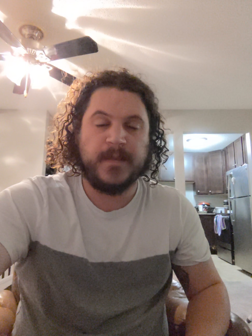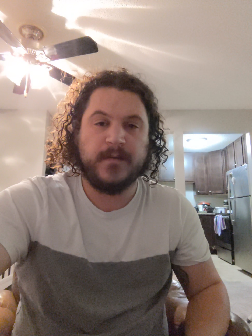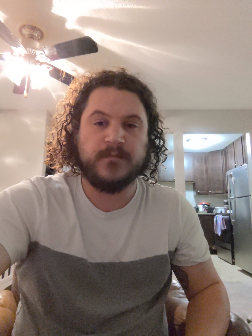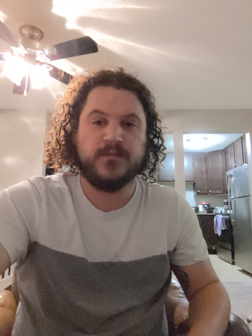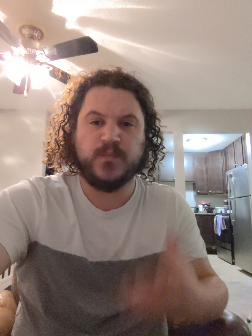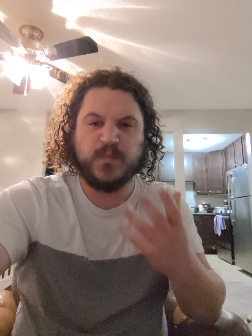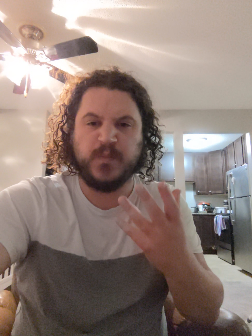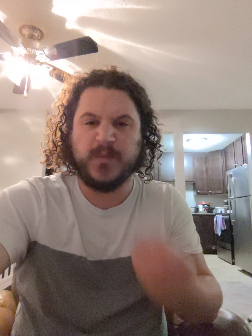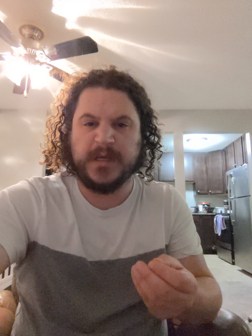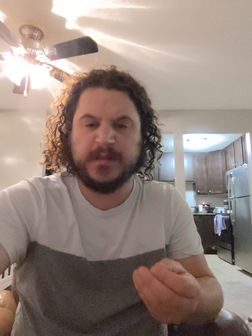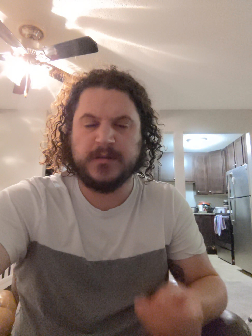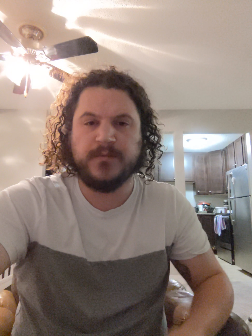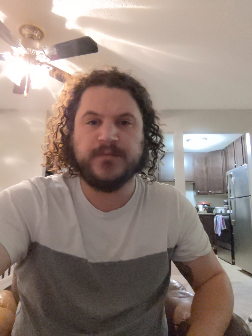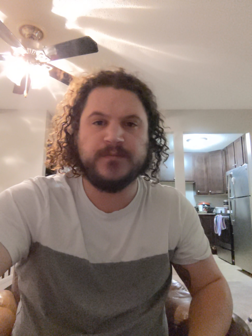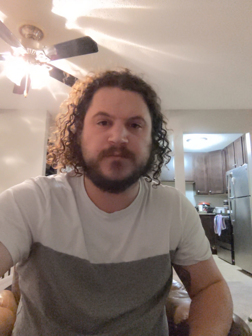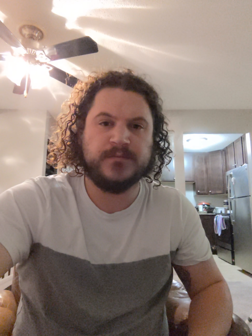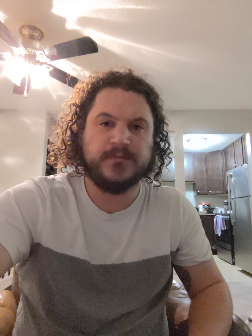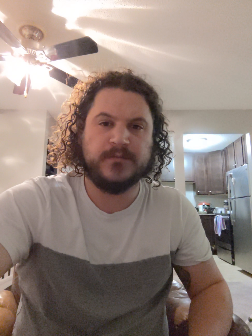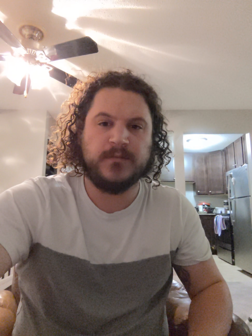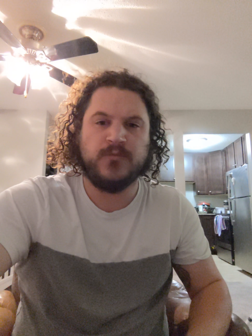wet